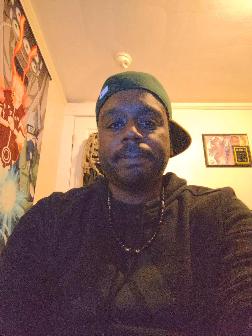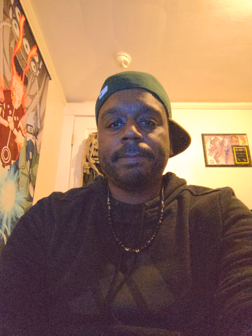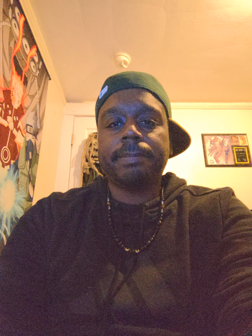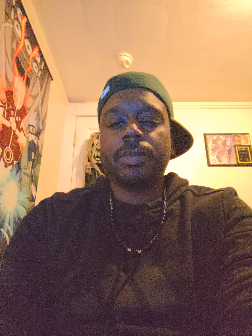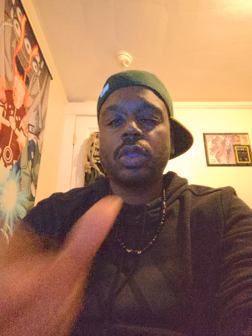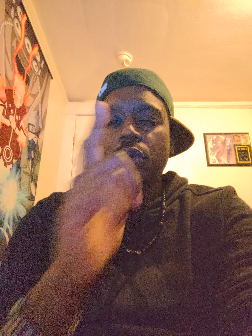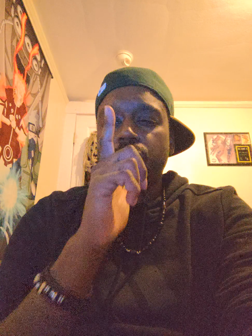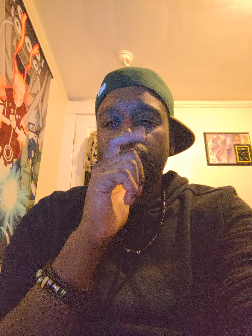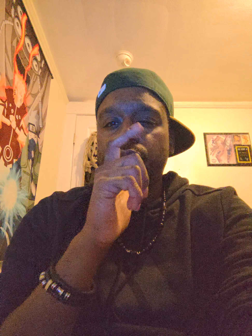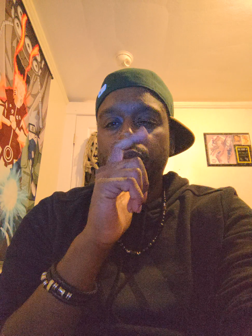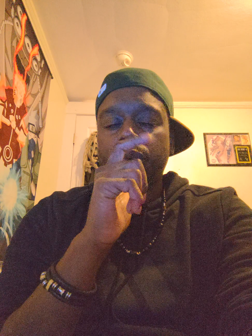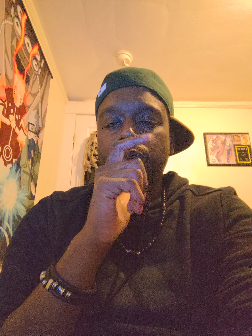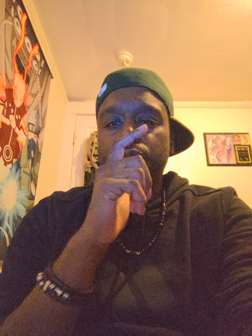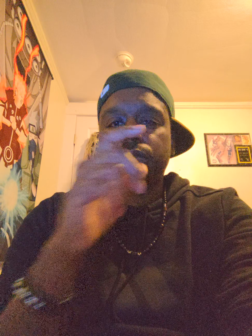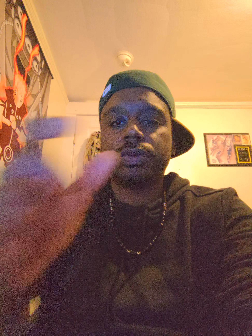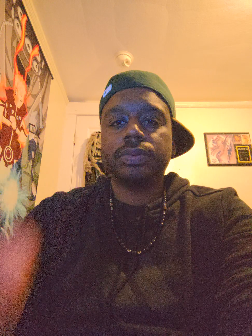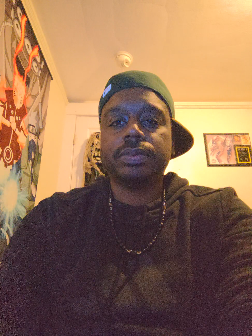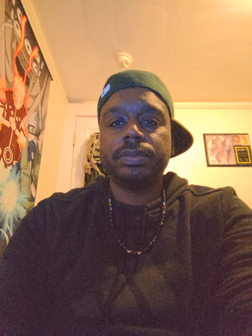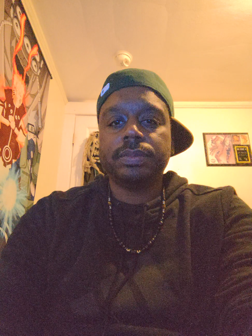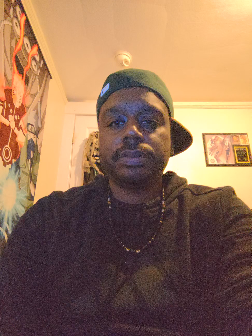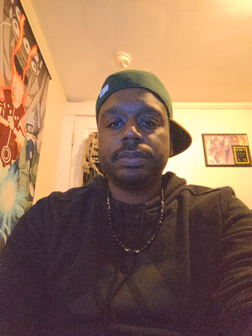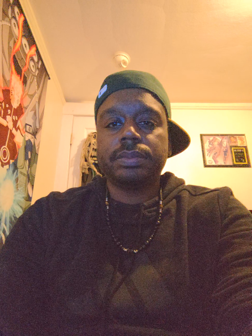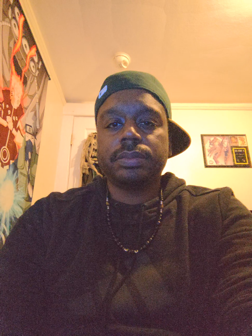who